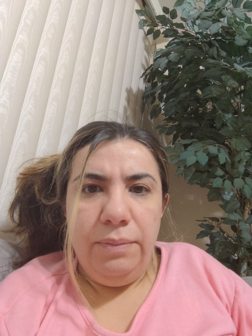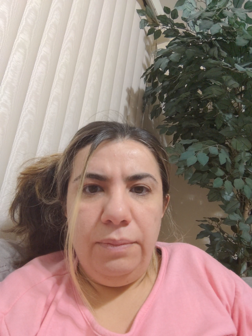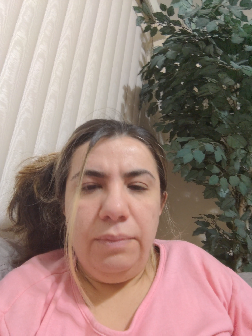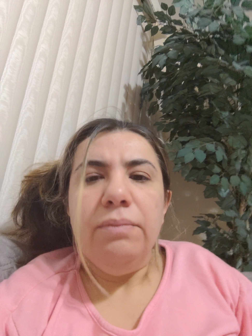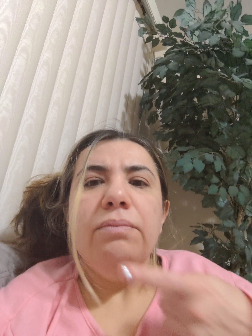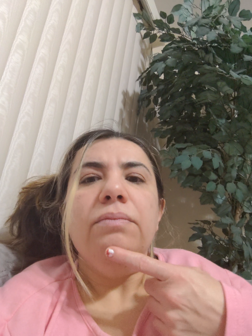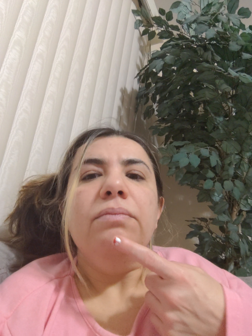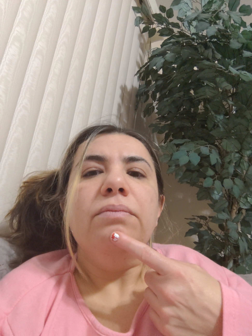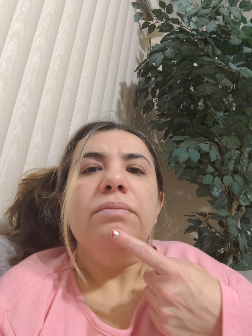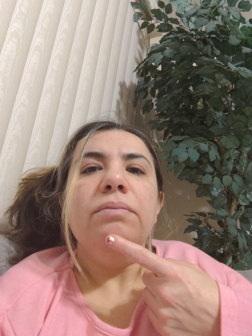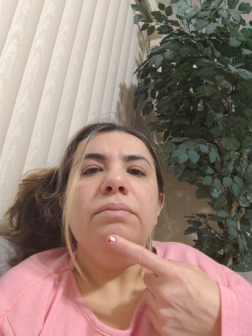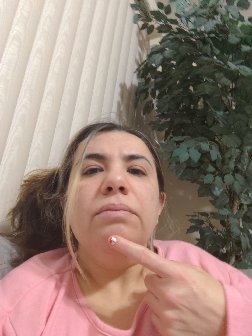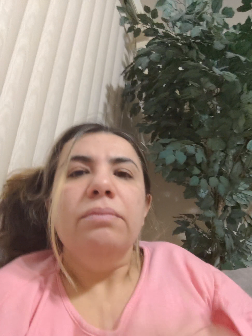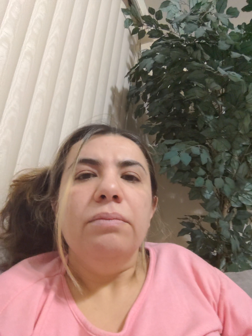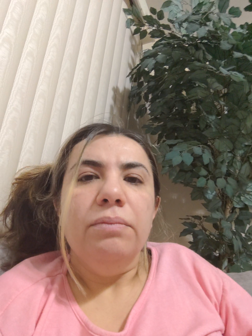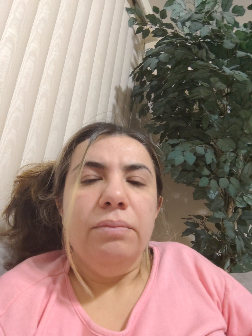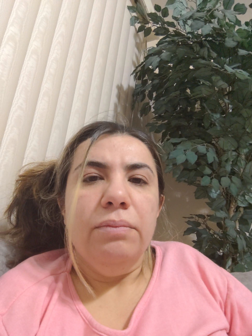cheek